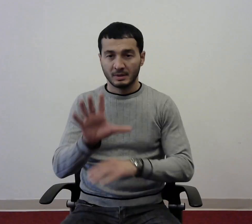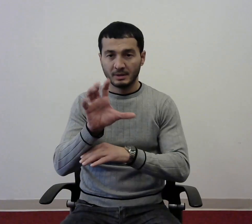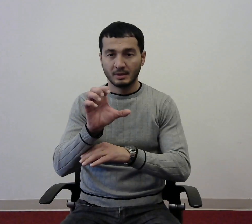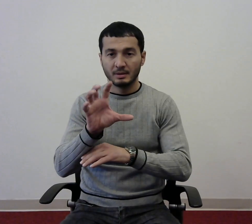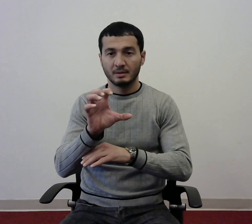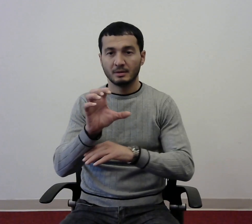çəkmək